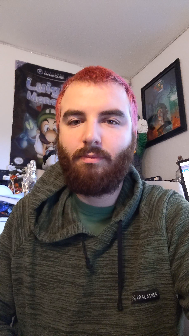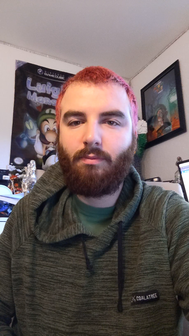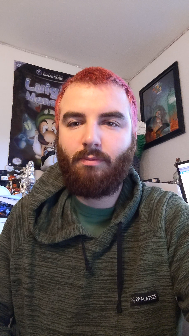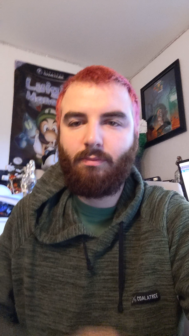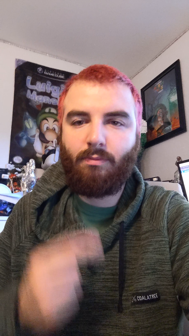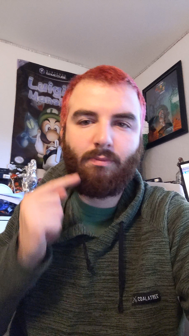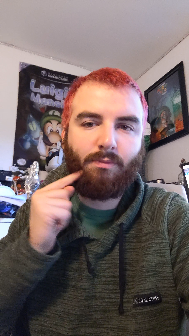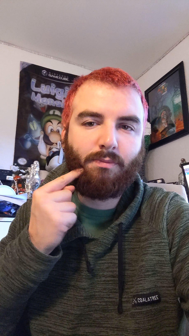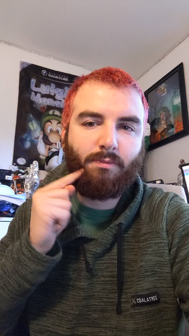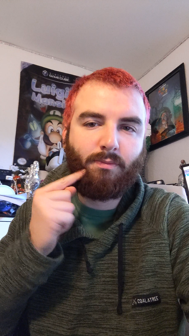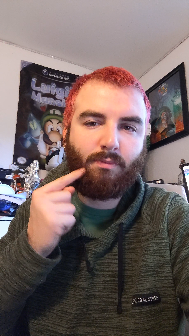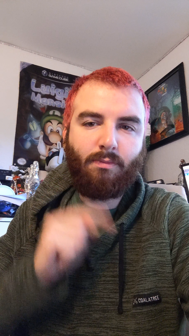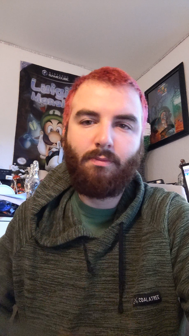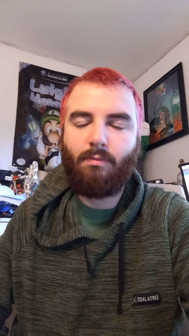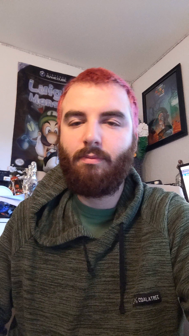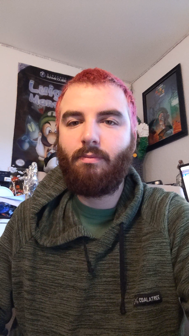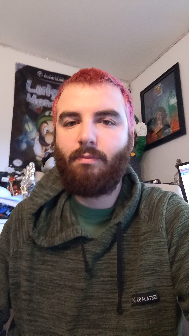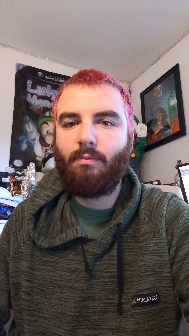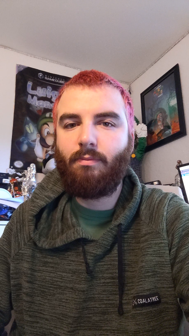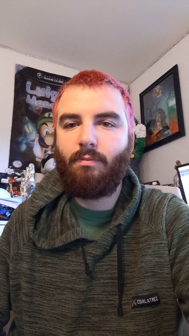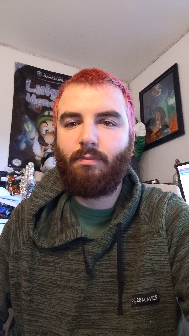candy